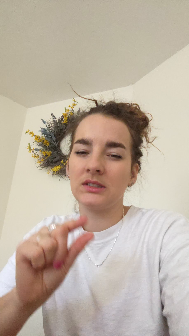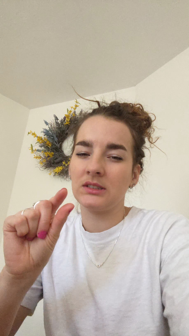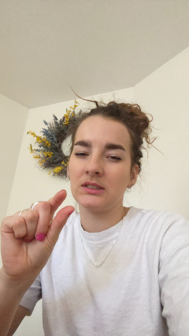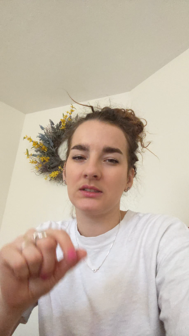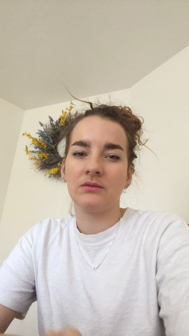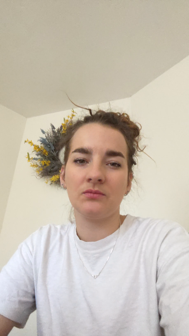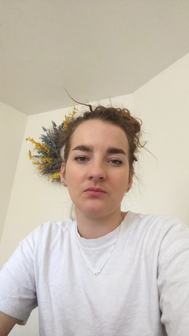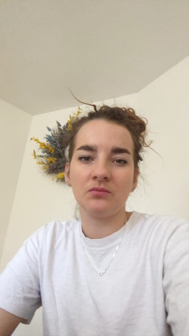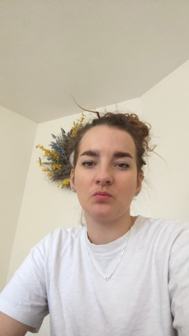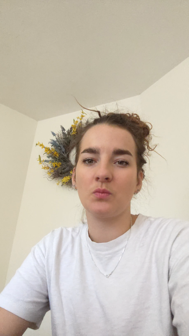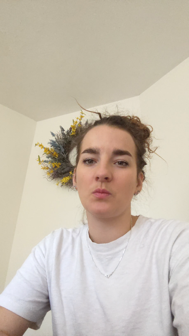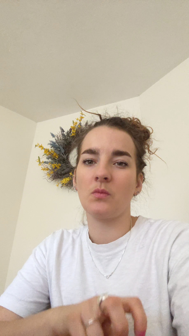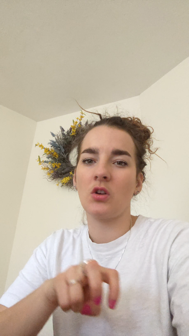porch